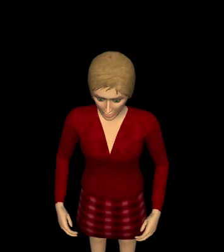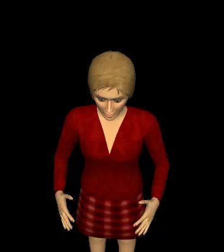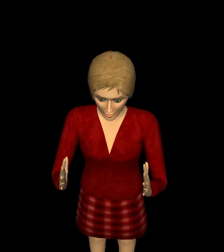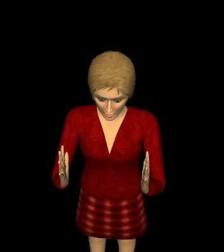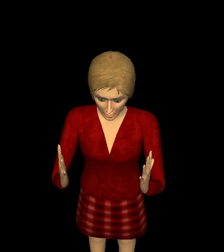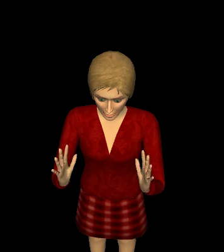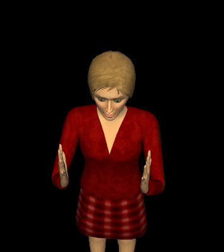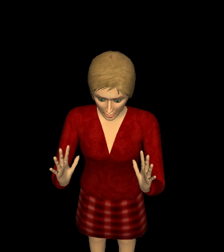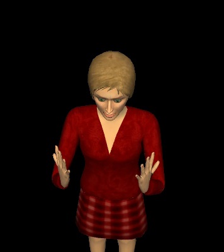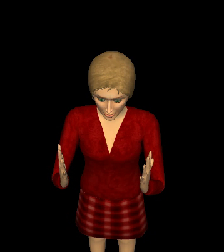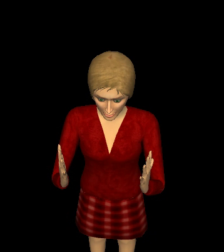أحسنت